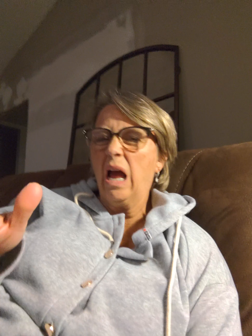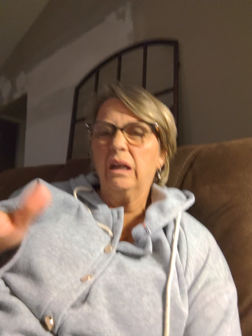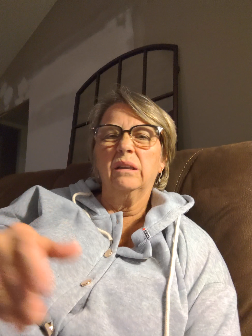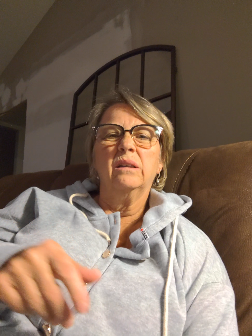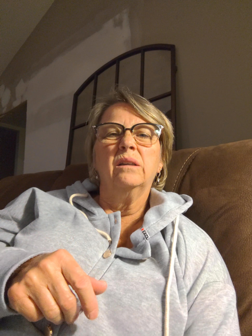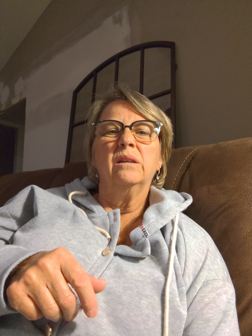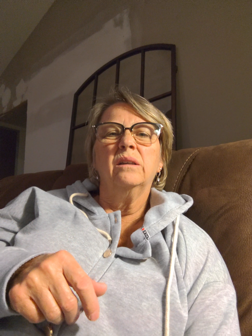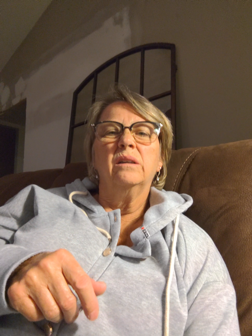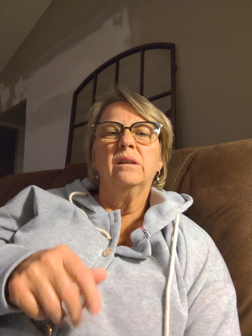yucky